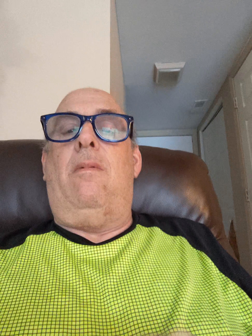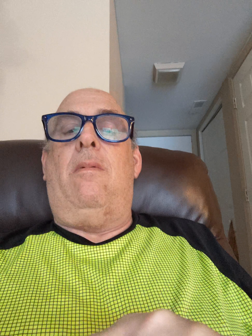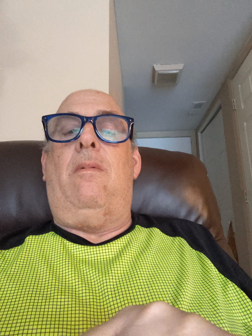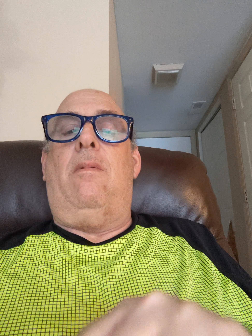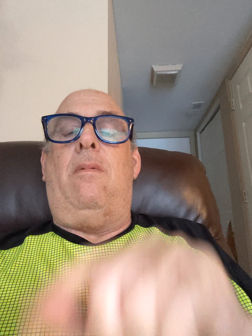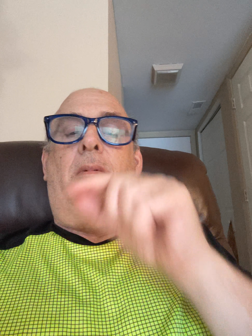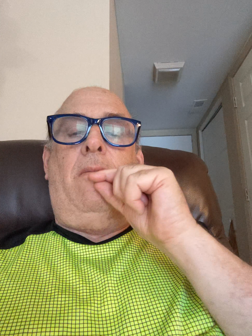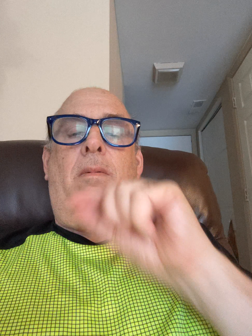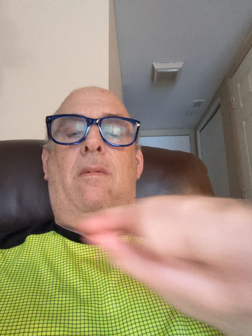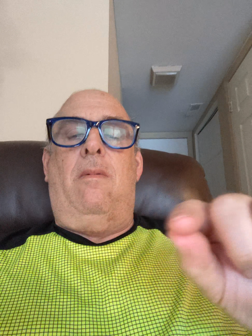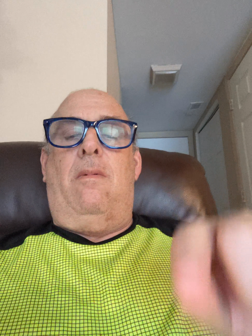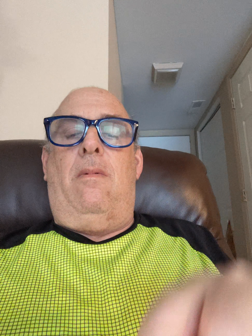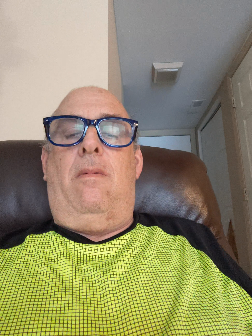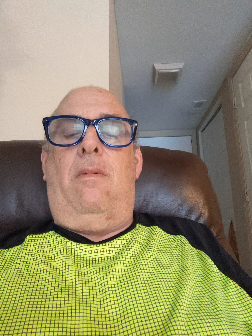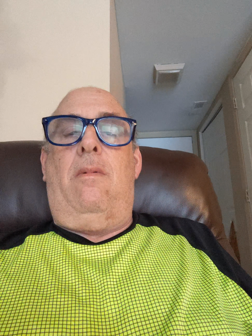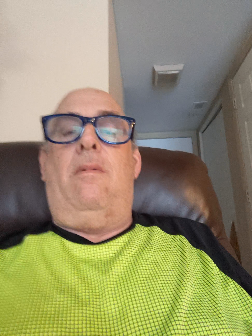pencil